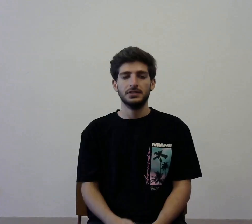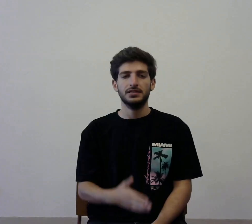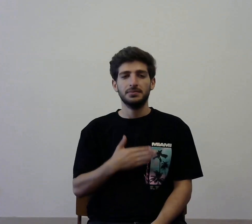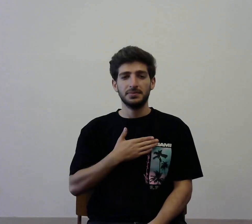biz